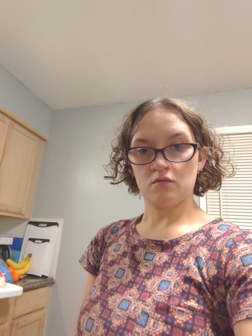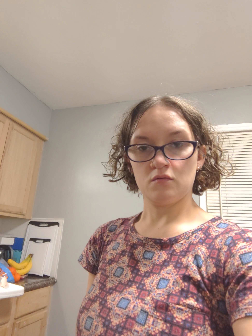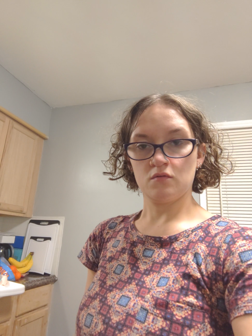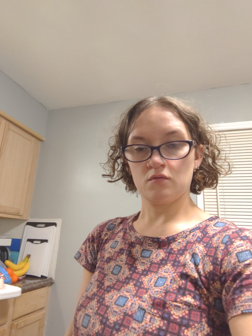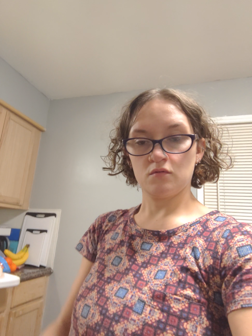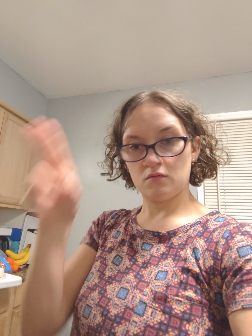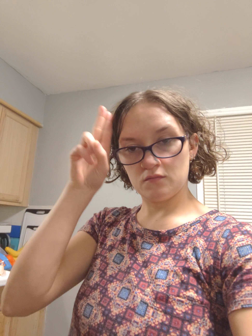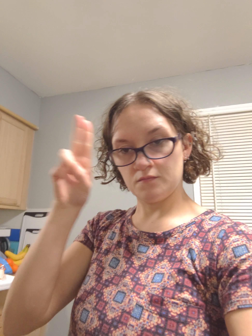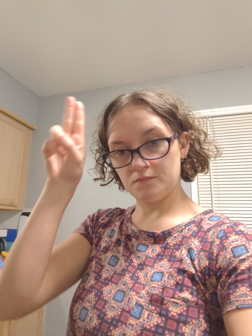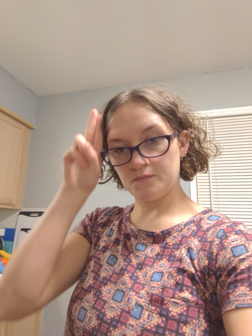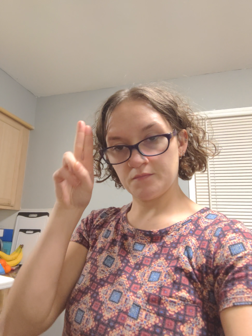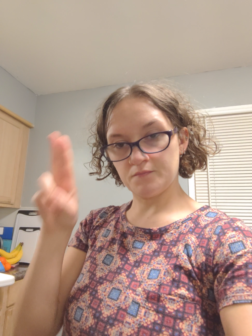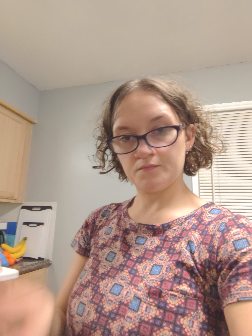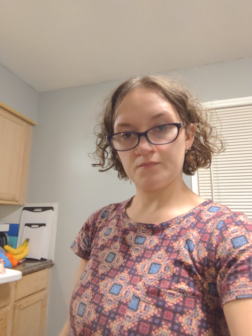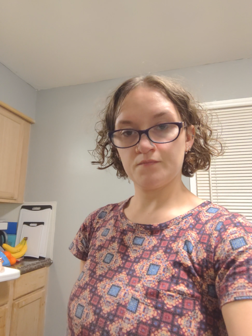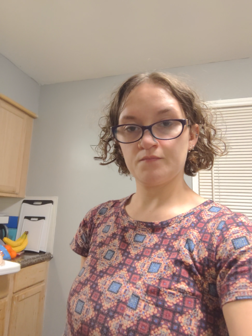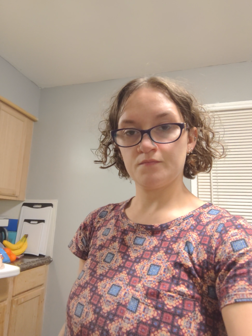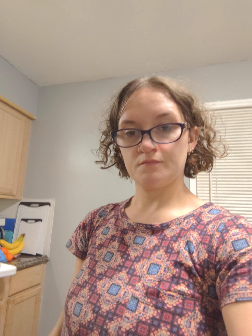uncle